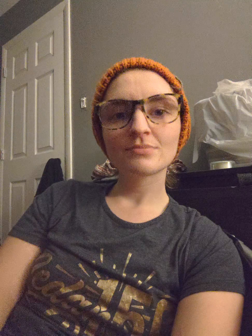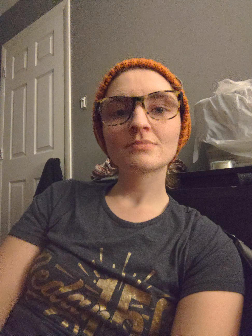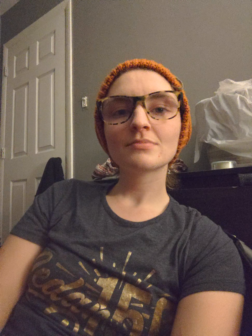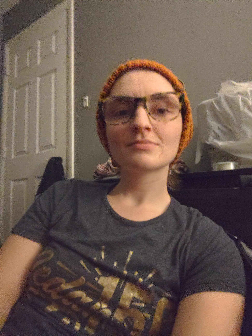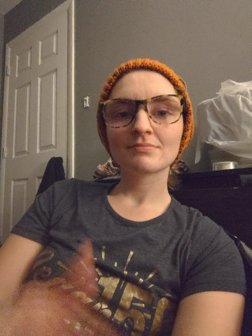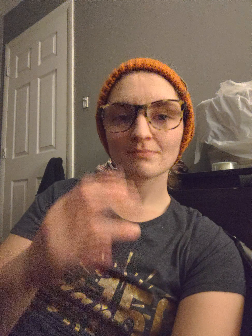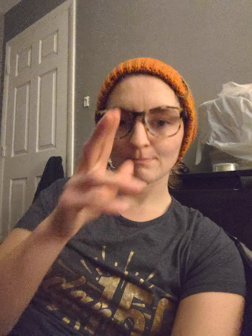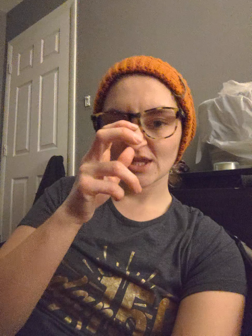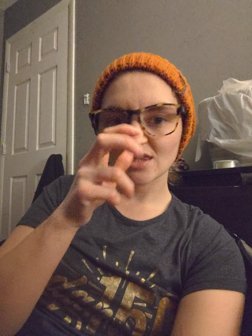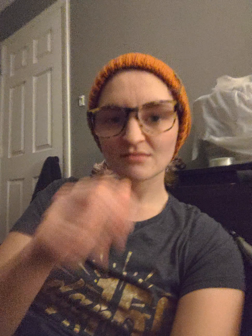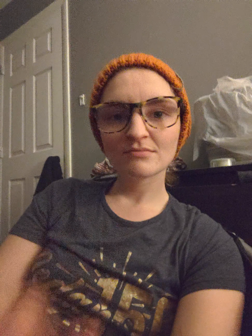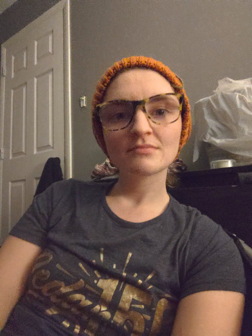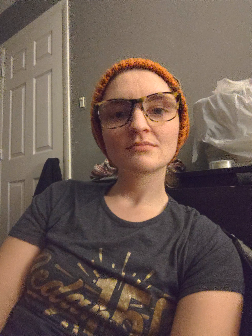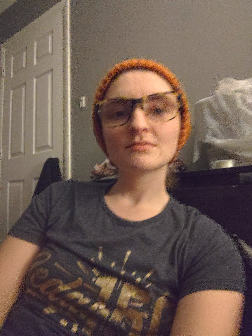bug